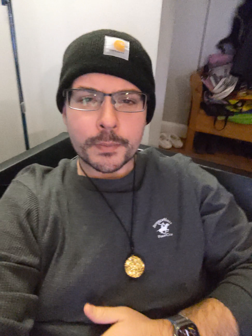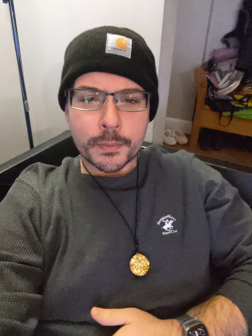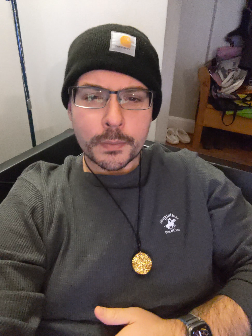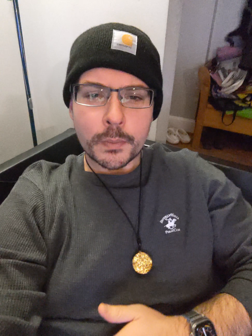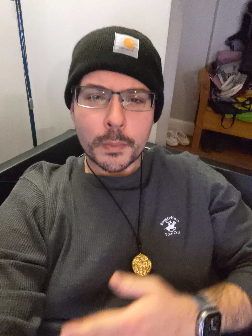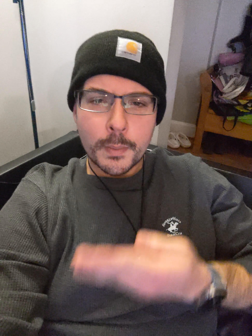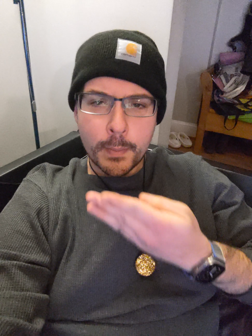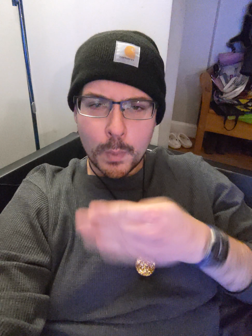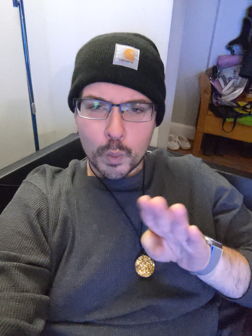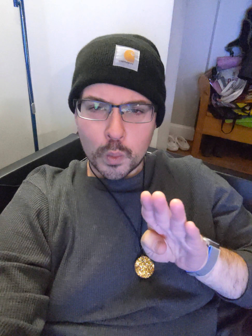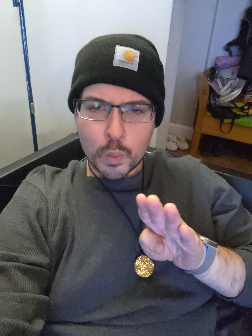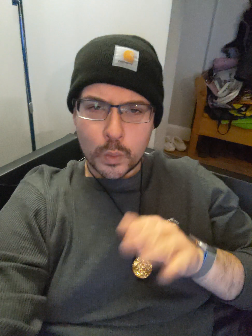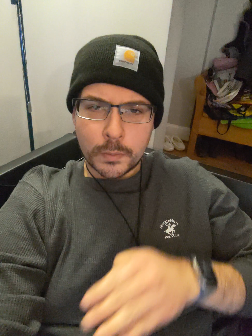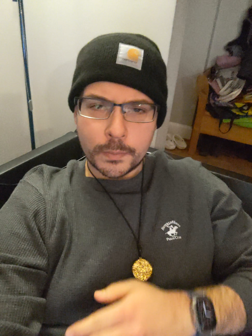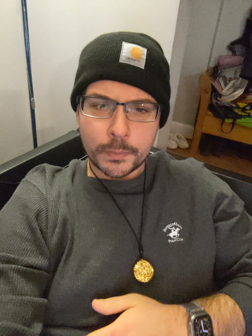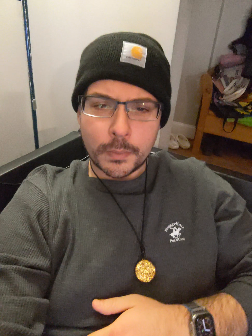blue